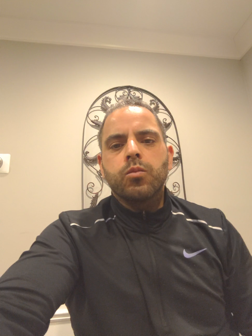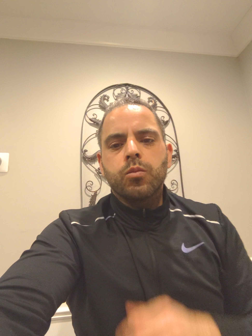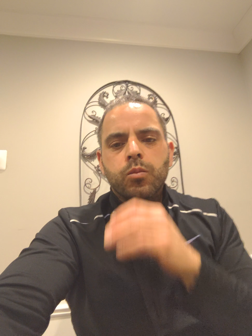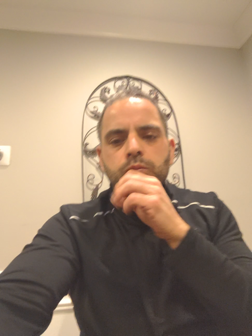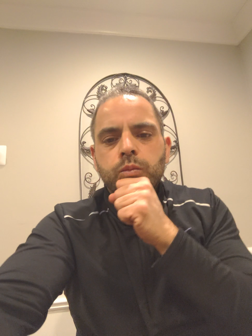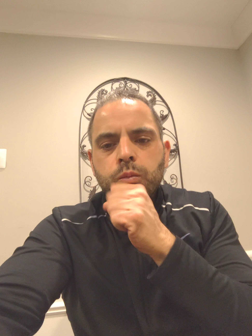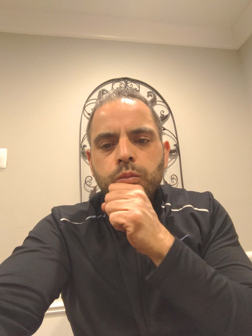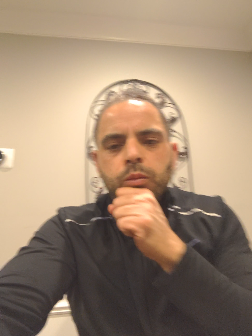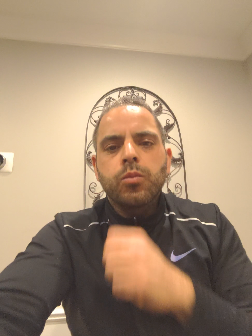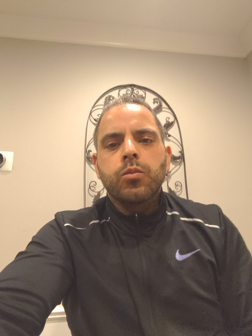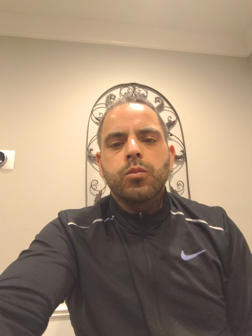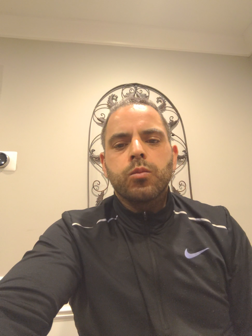orange